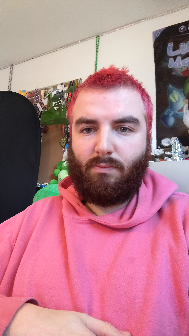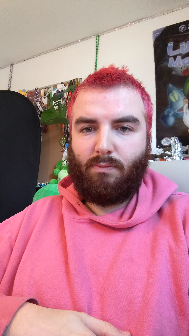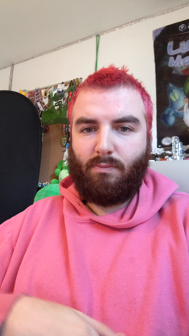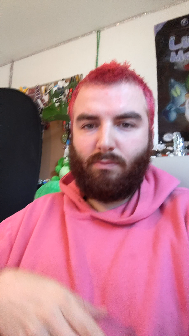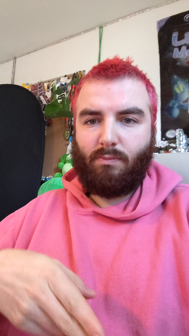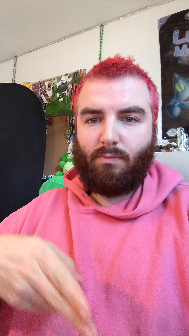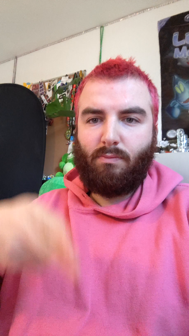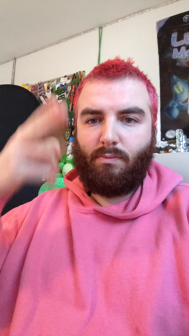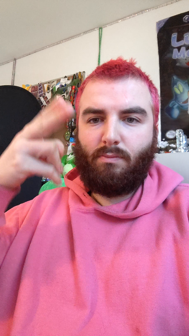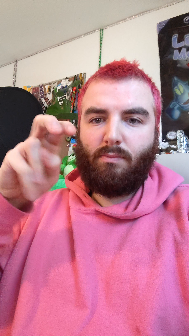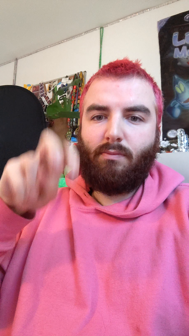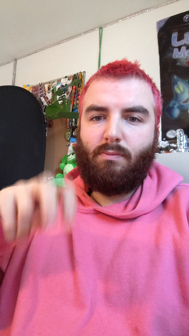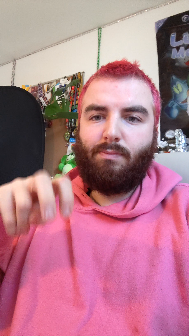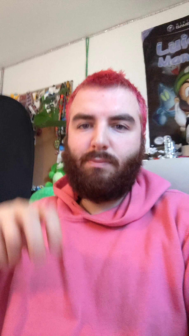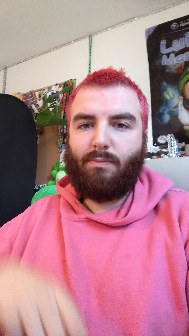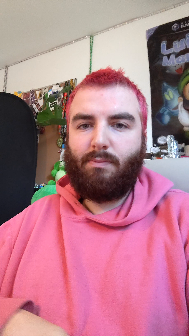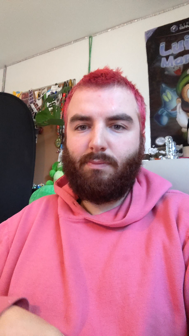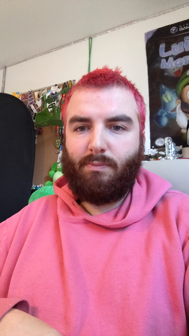high chair